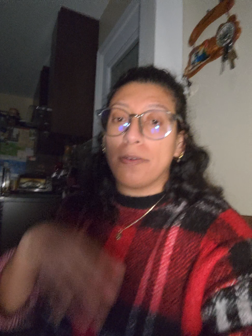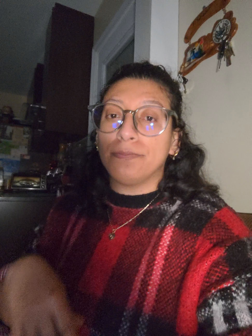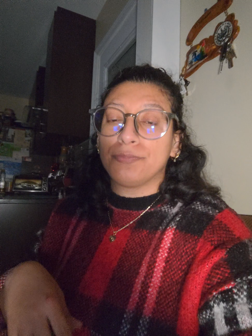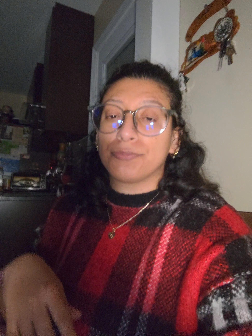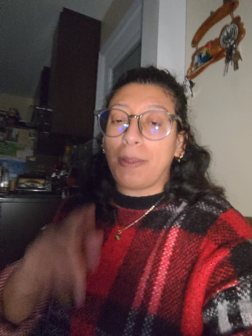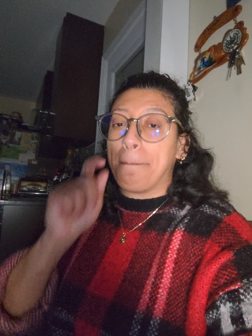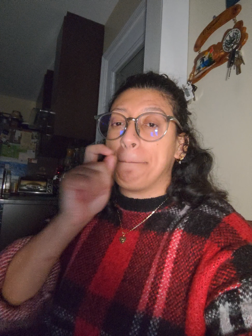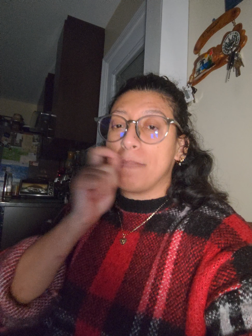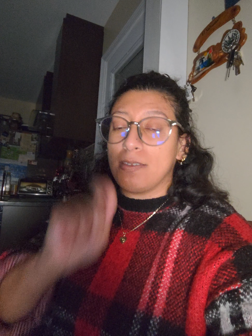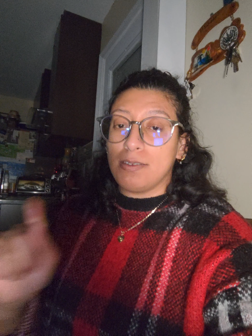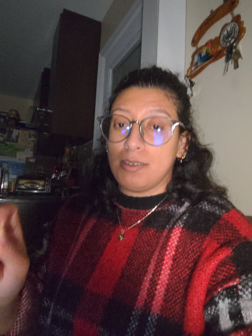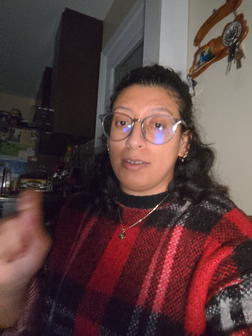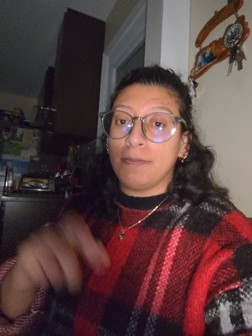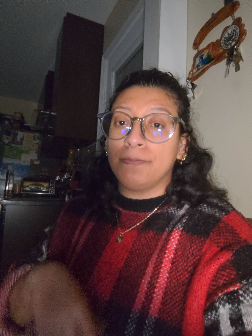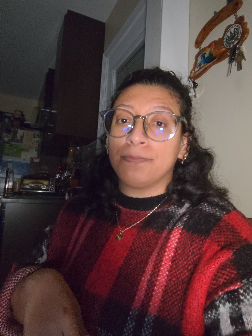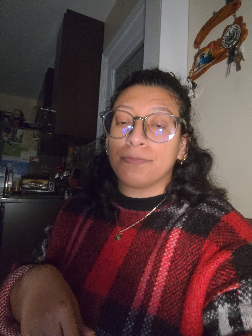pencil